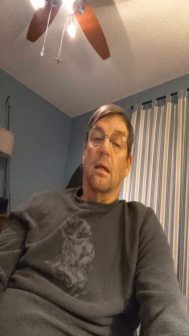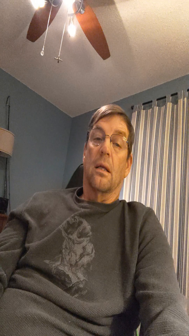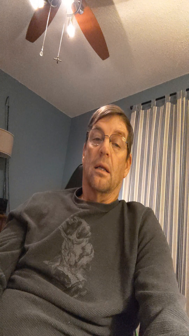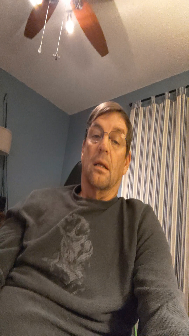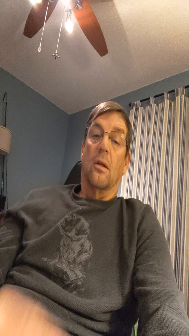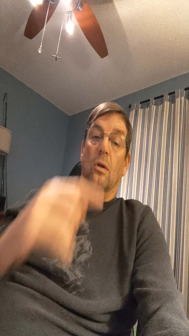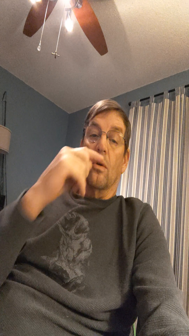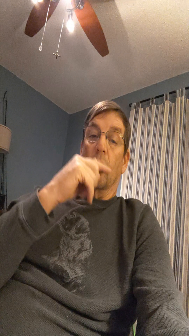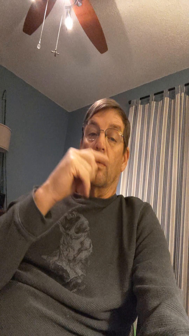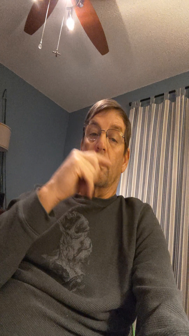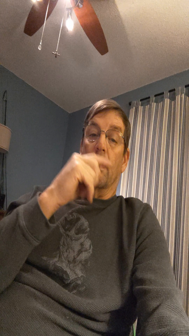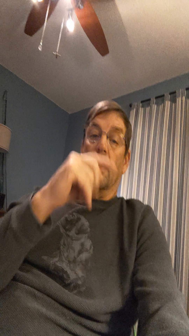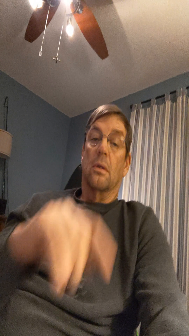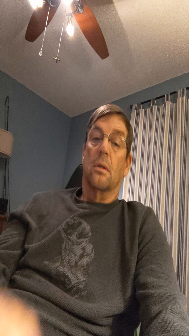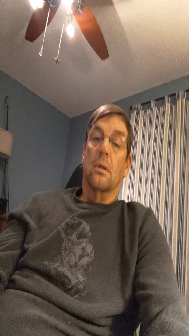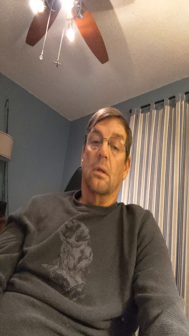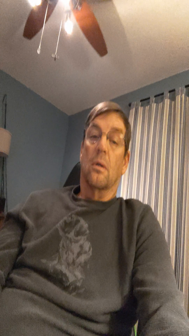toothbrush